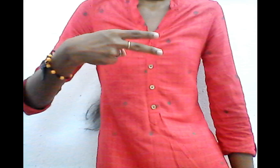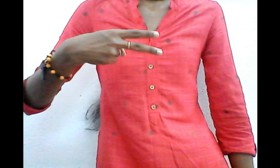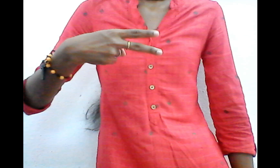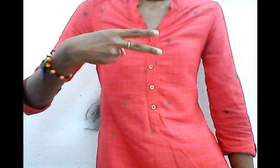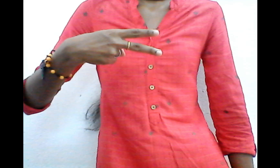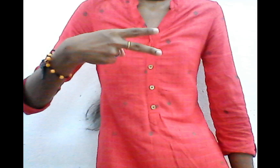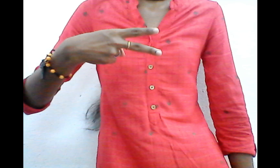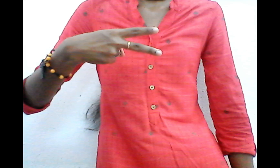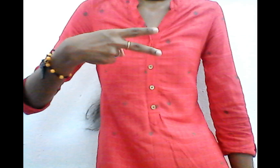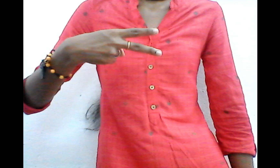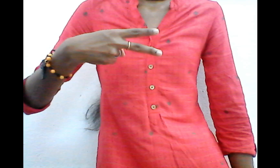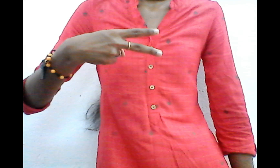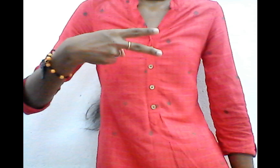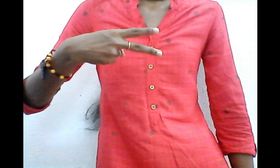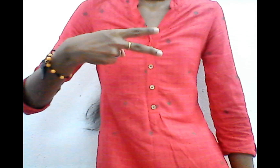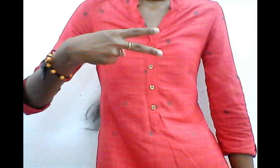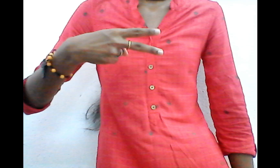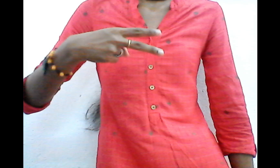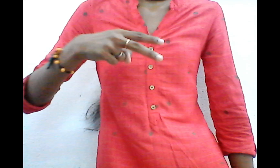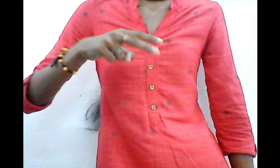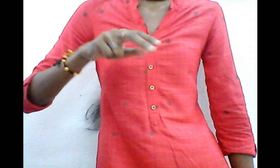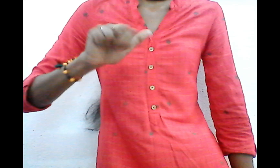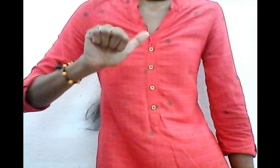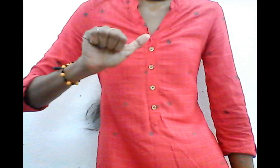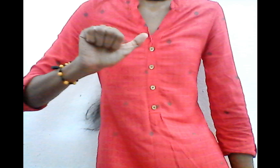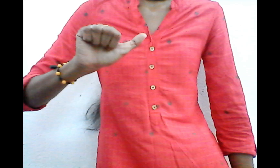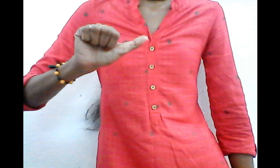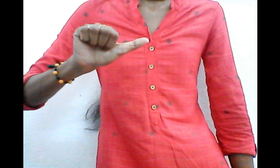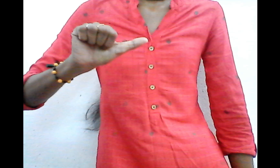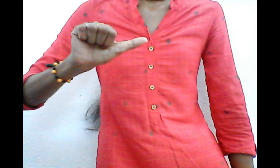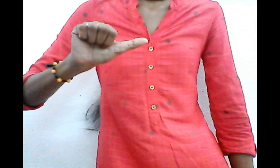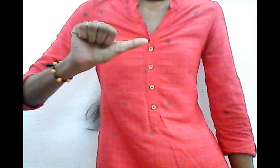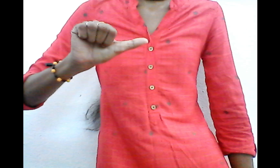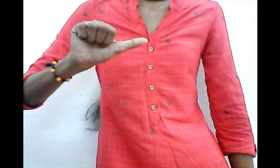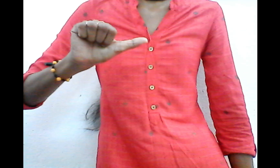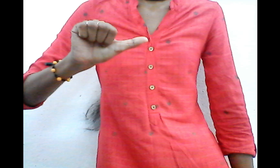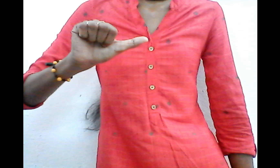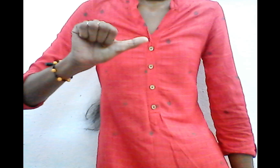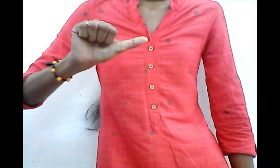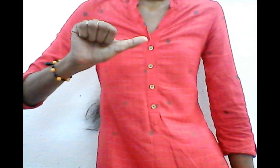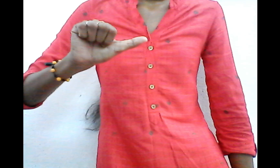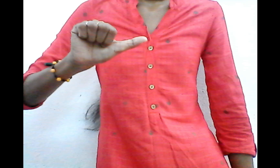ഐ